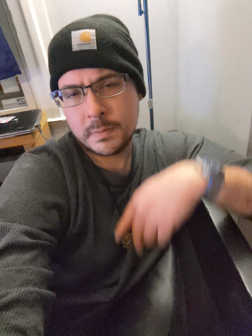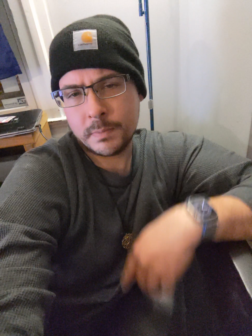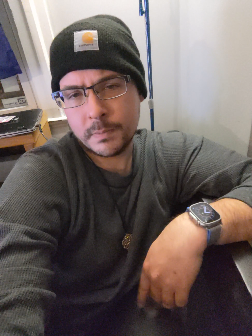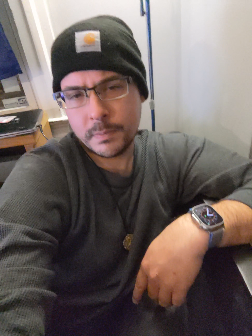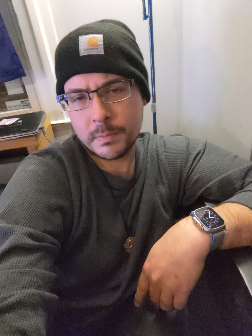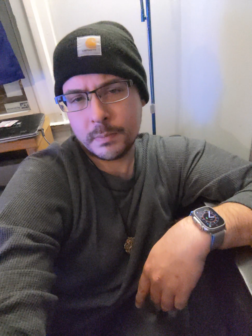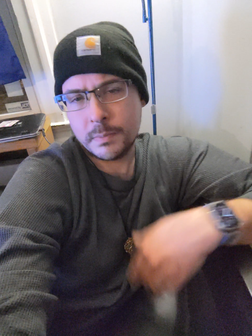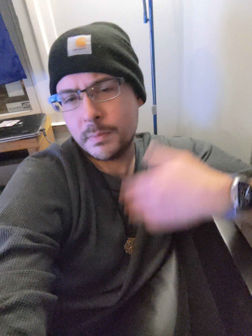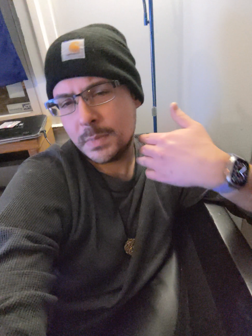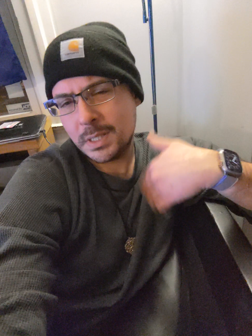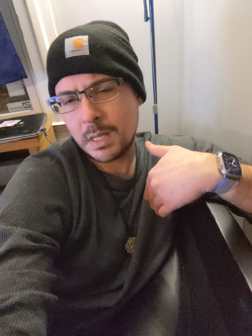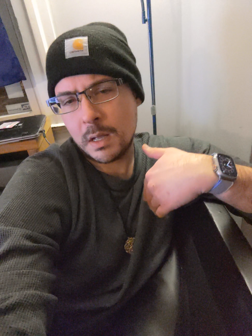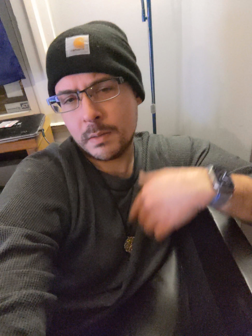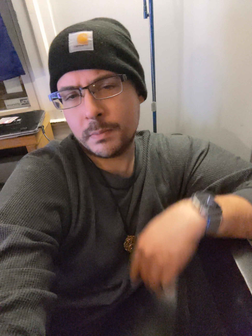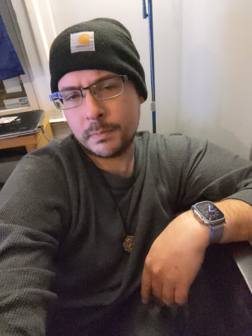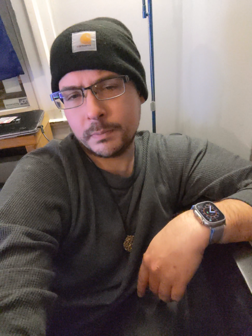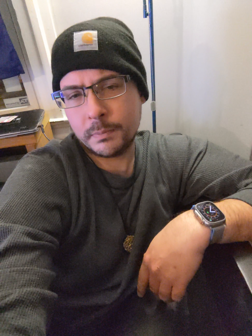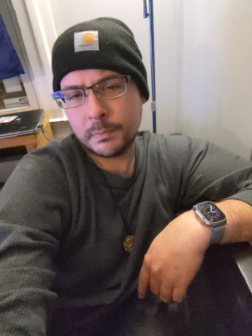beside